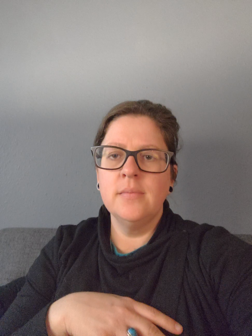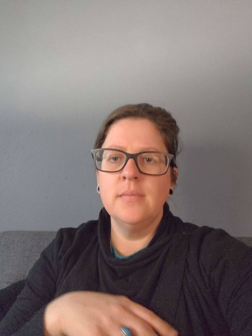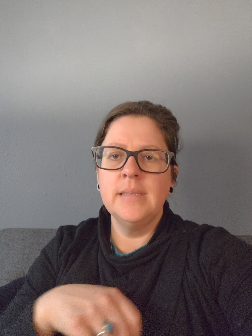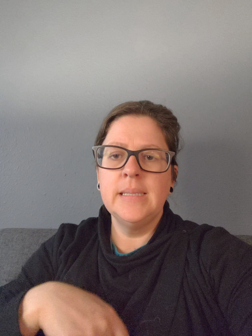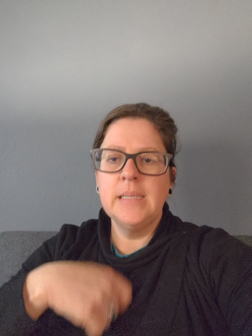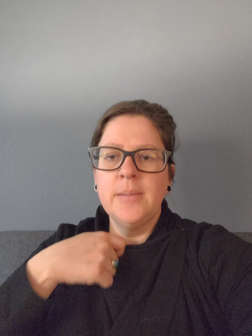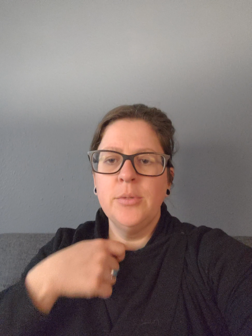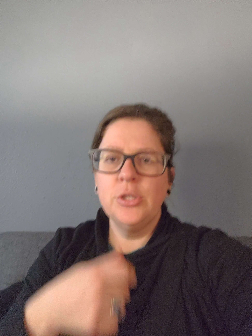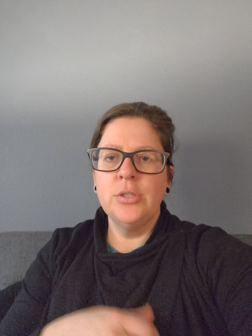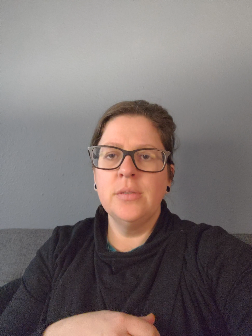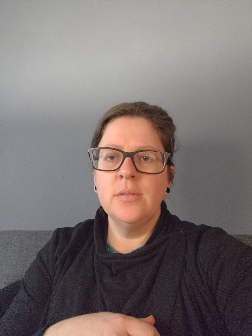zipper